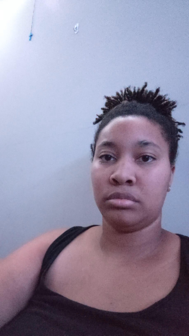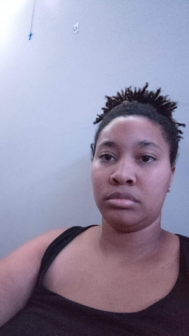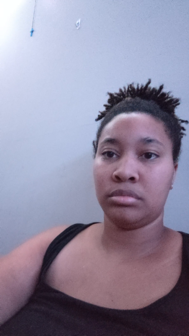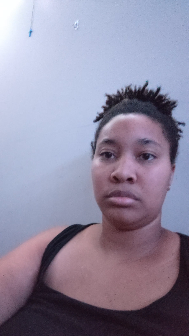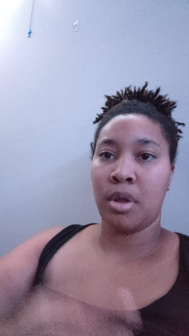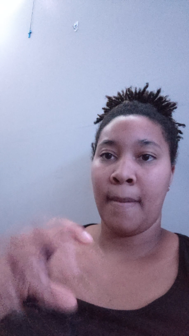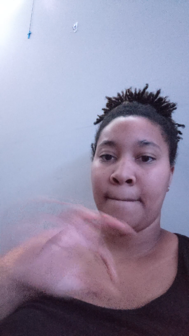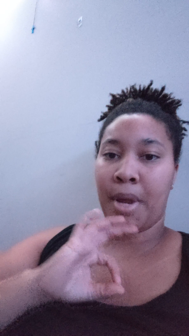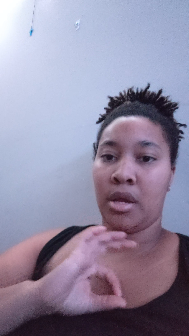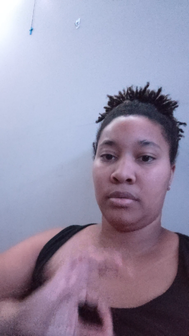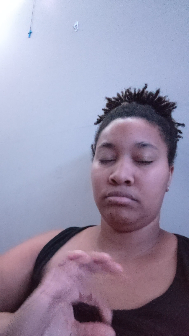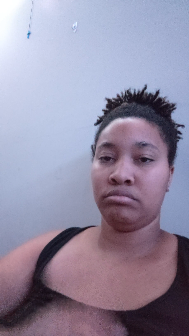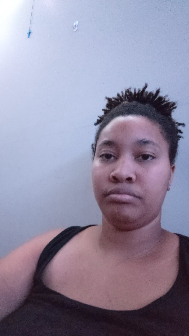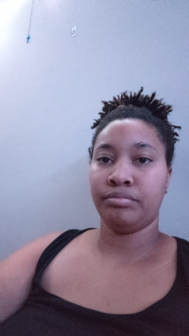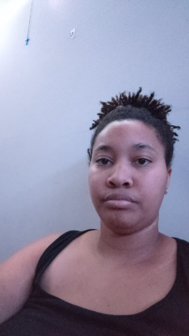button